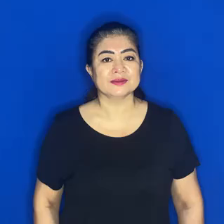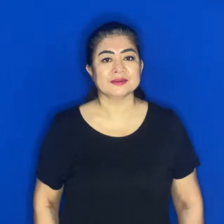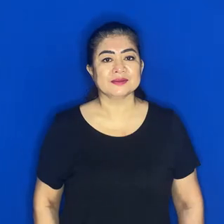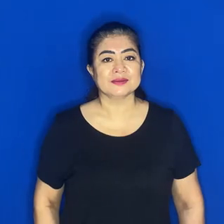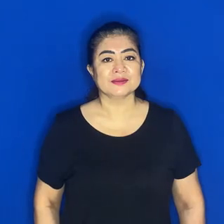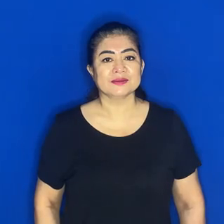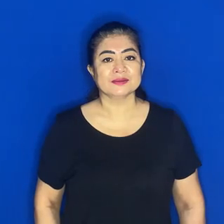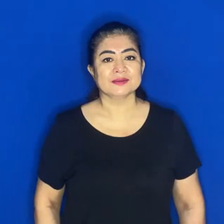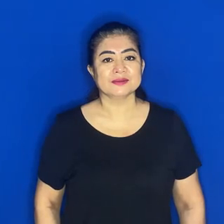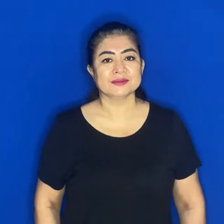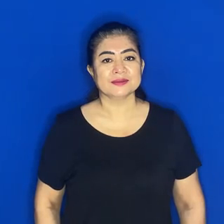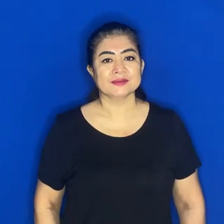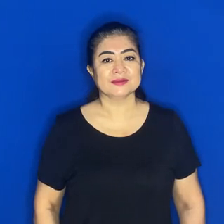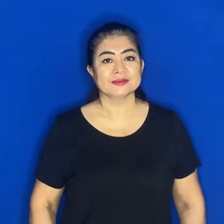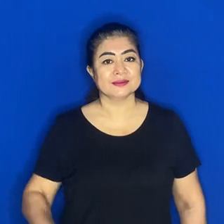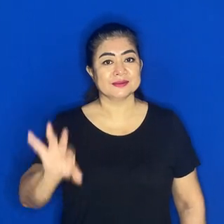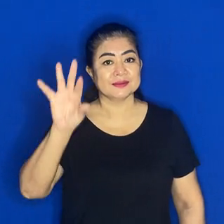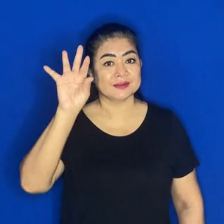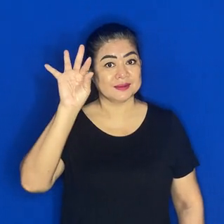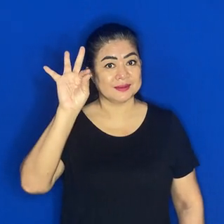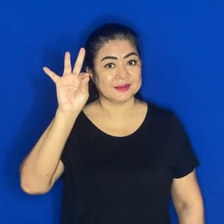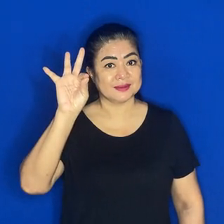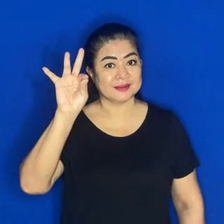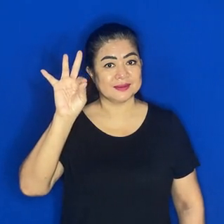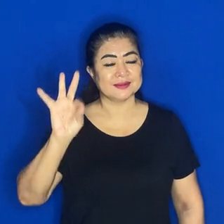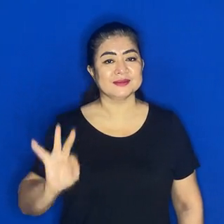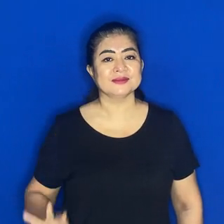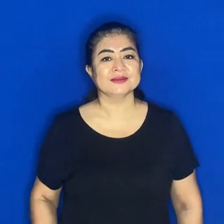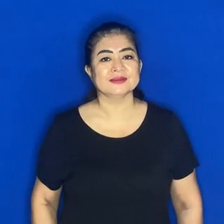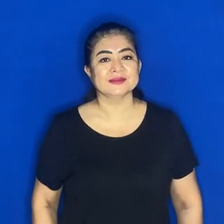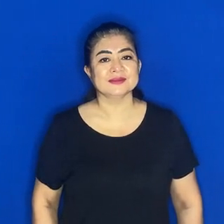nine